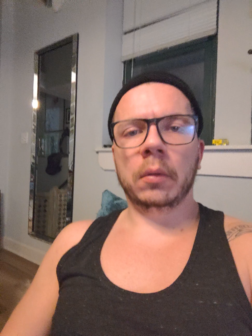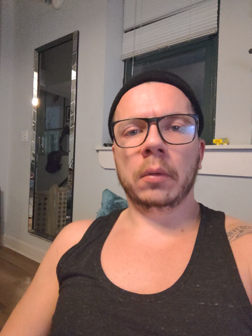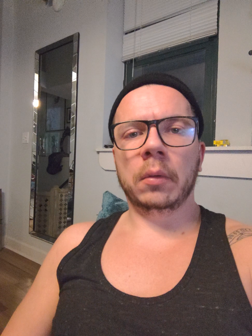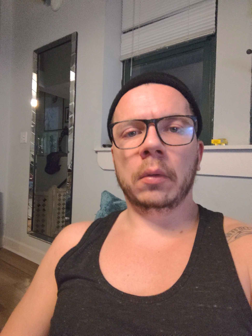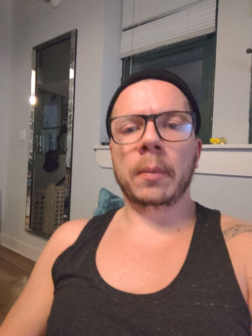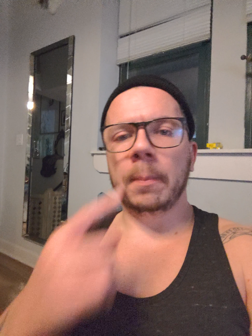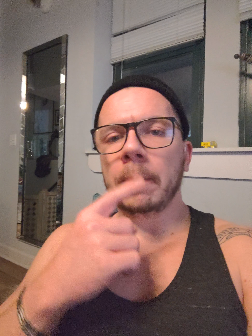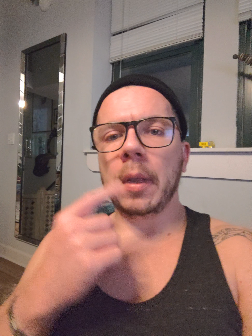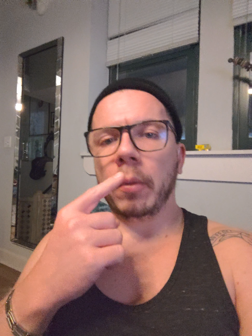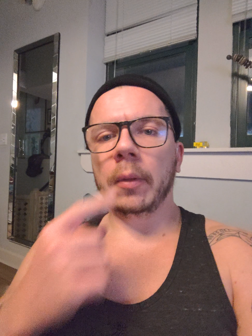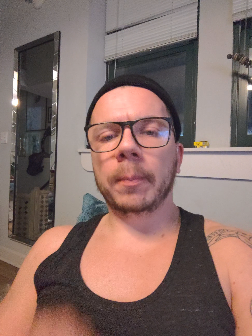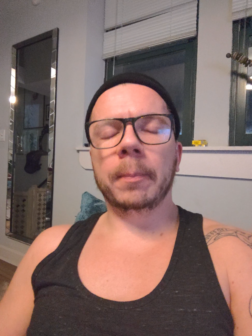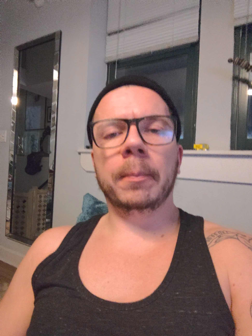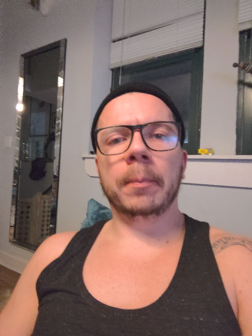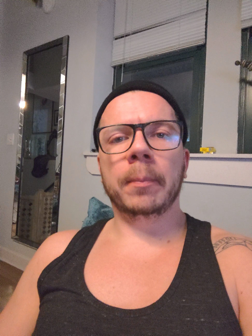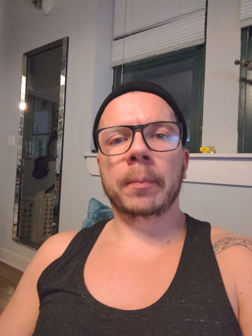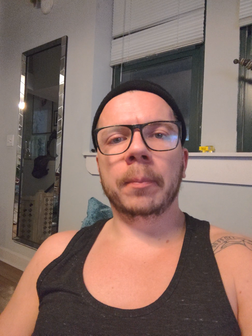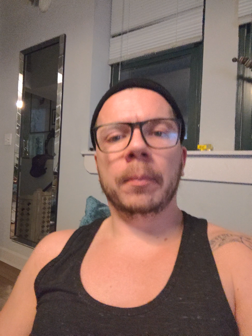mouth